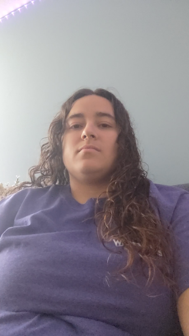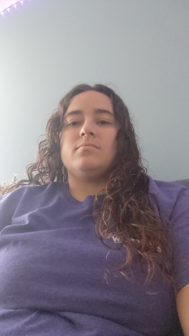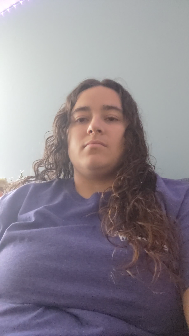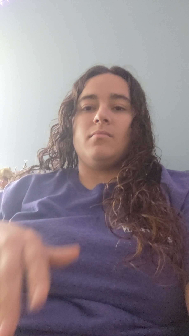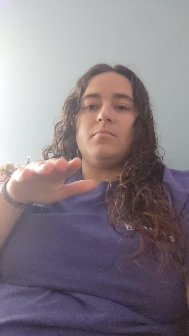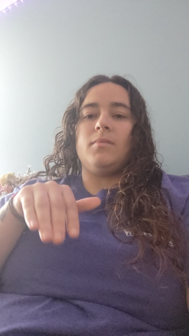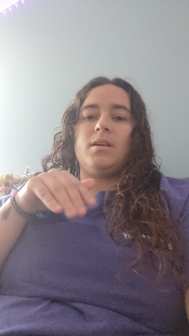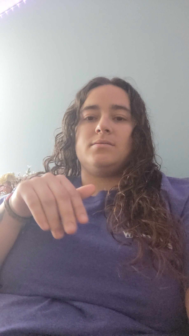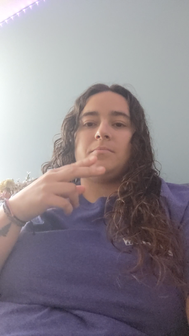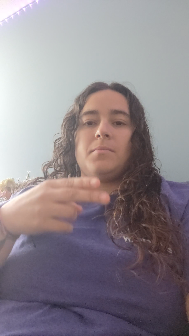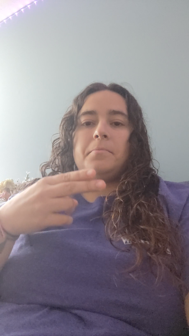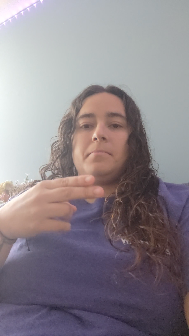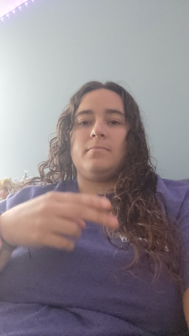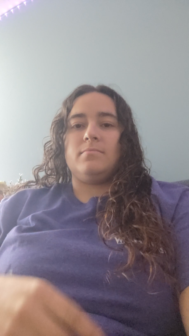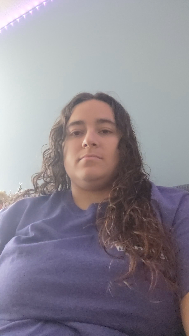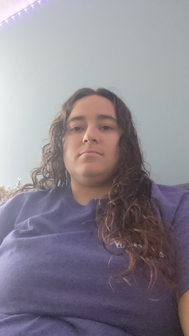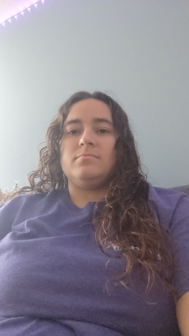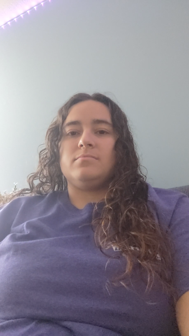pet's name